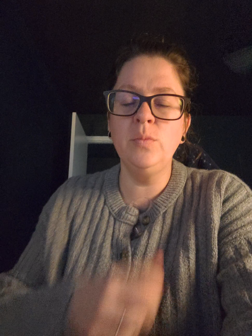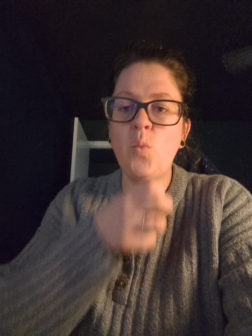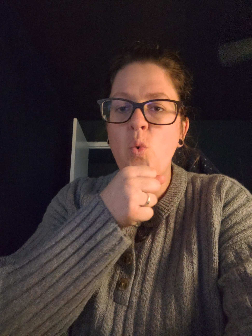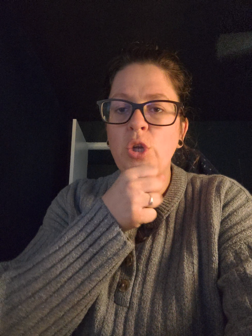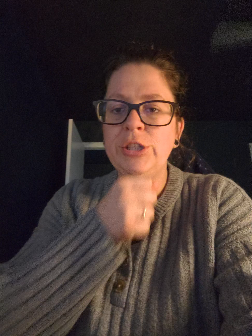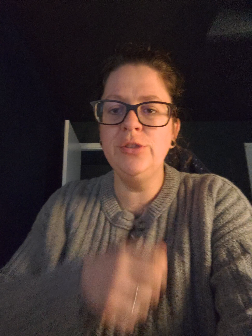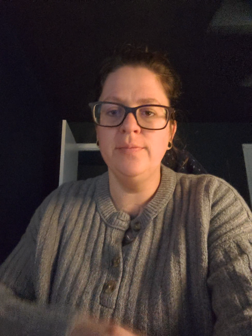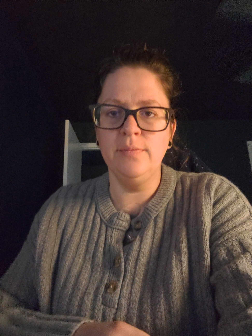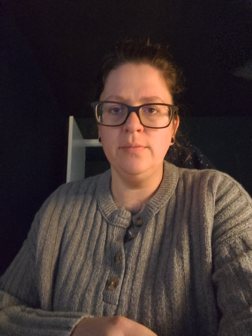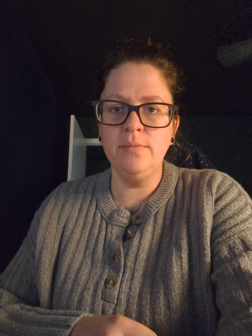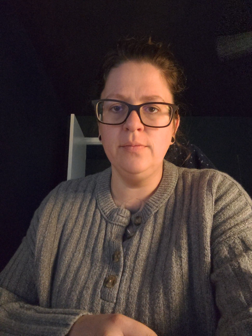orange